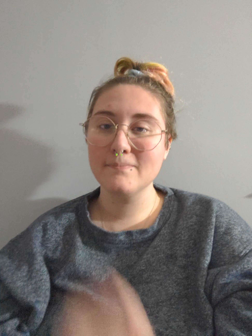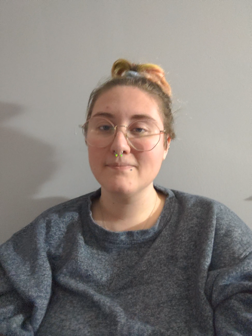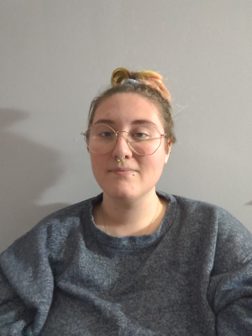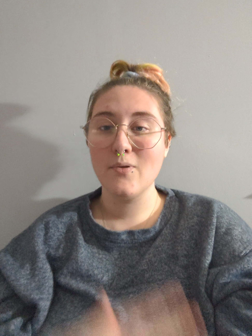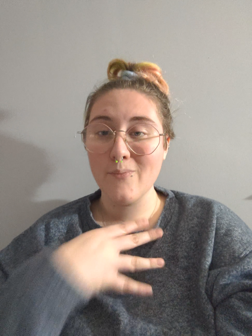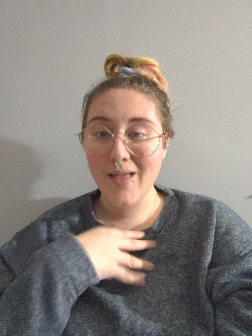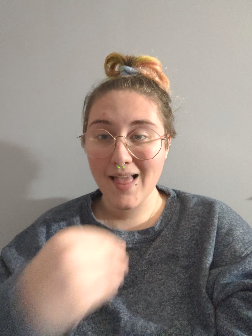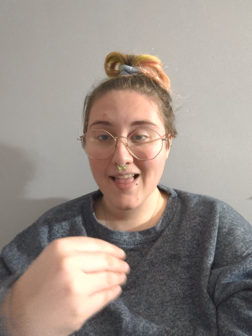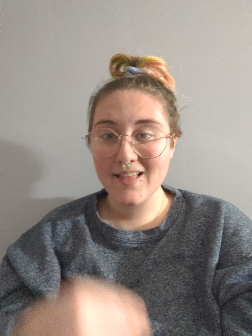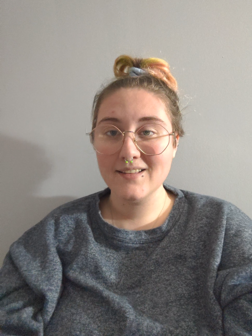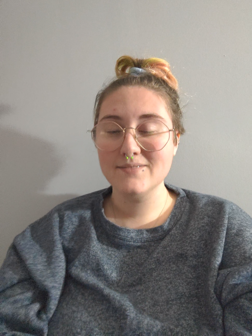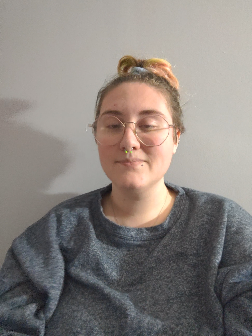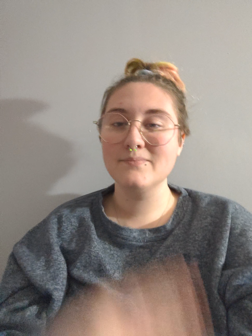white